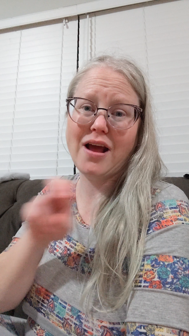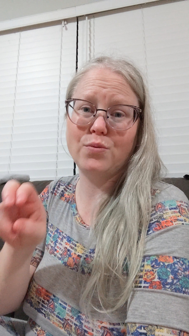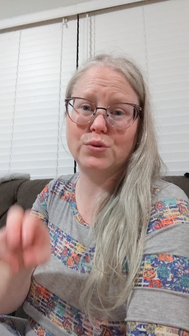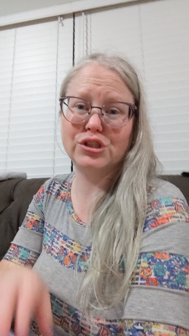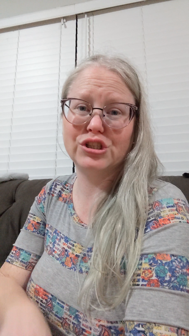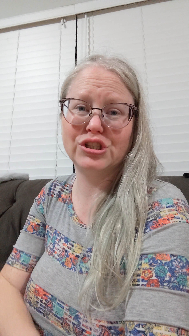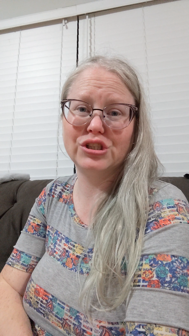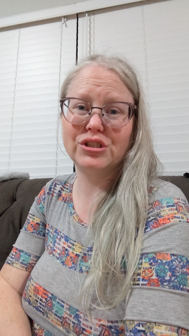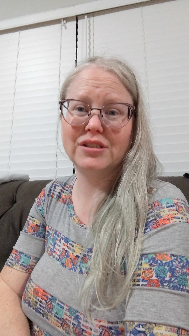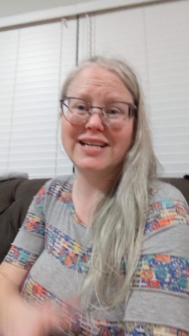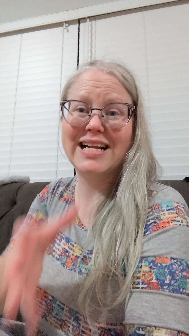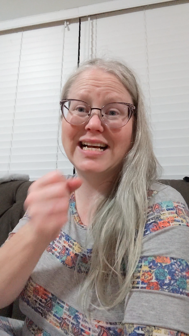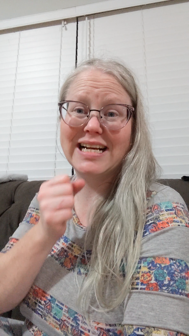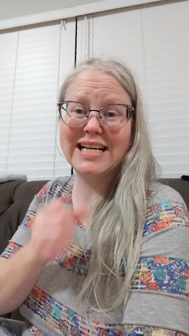get